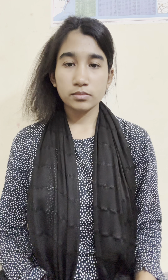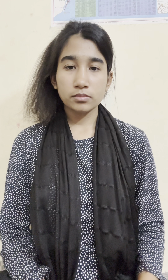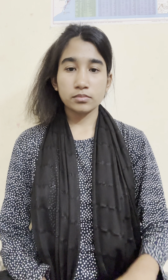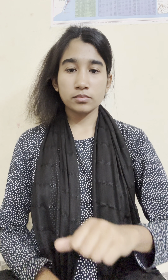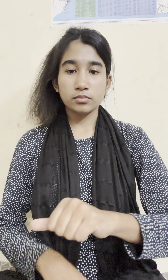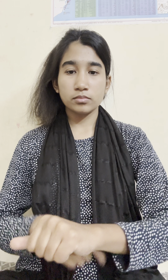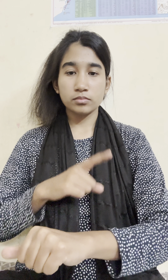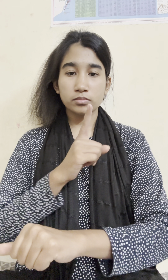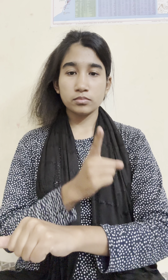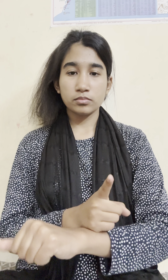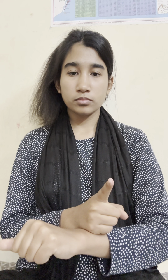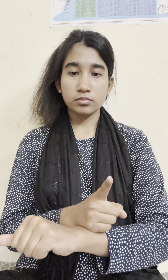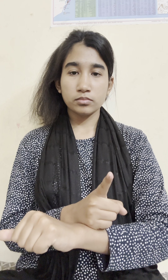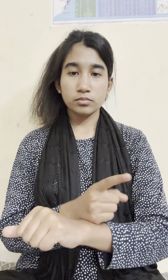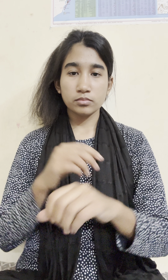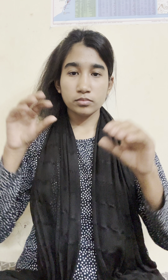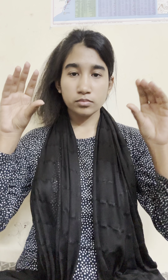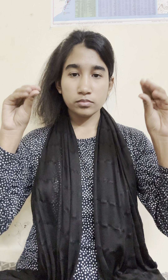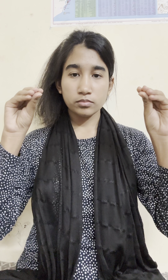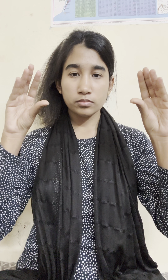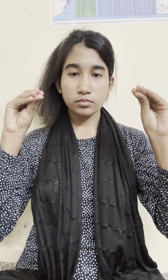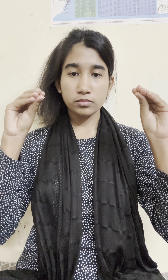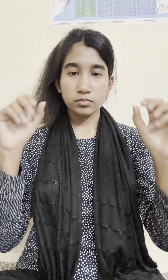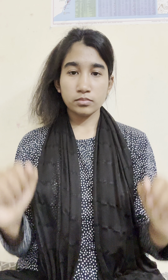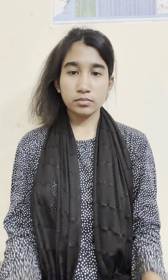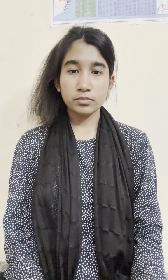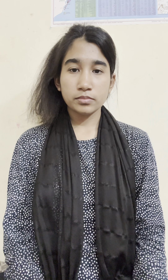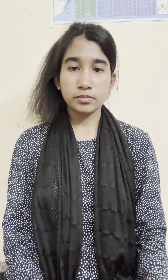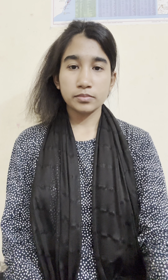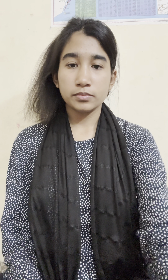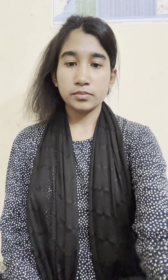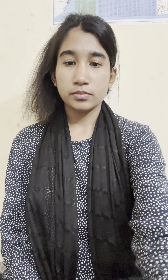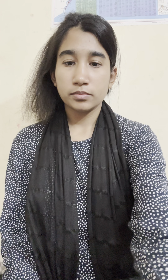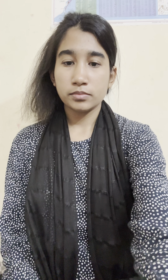শিক্ষক